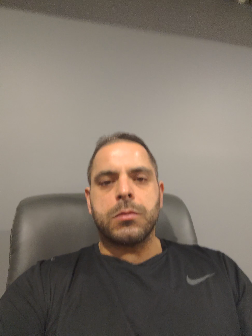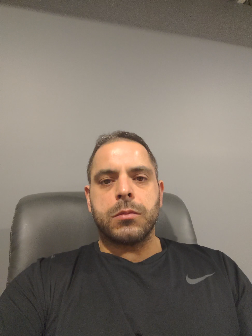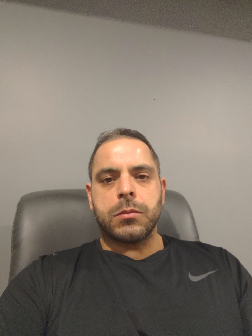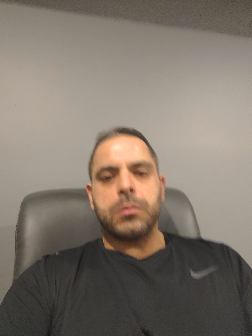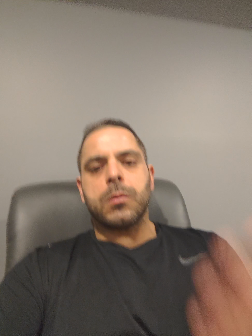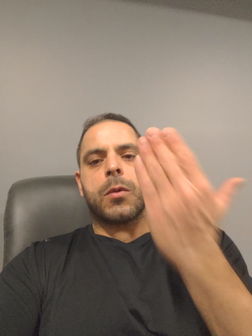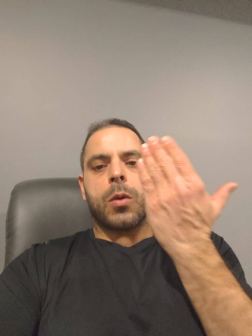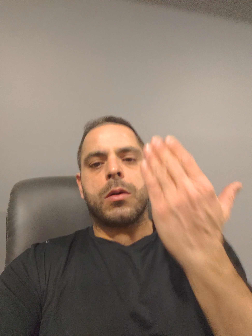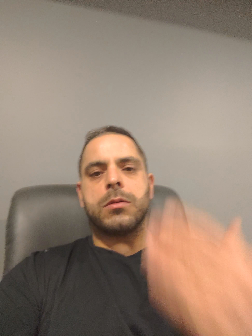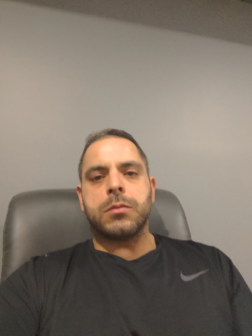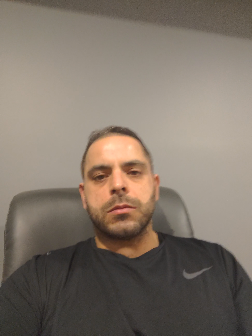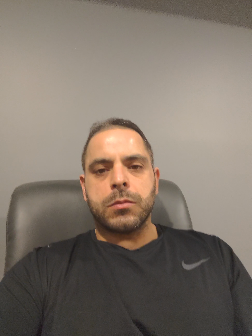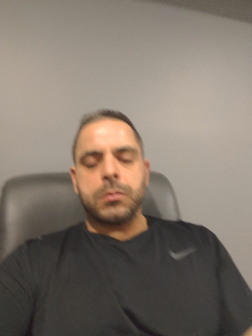morning